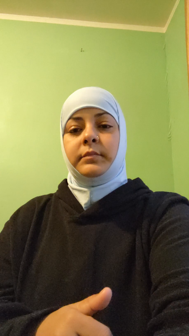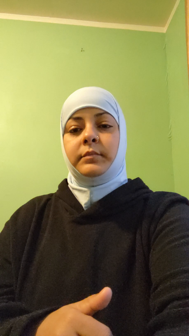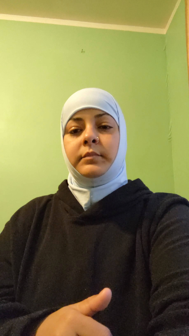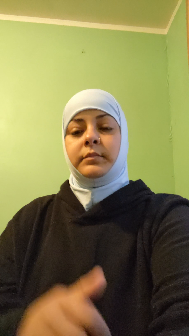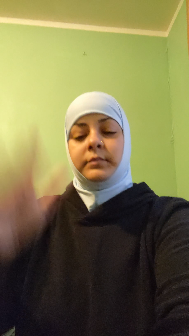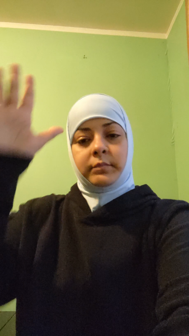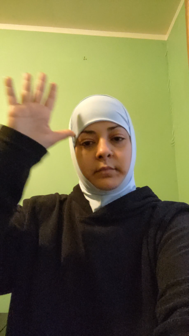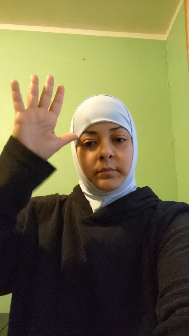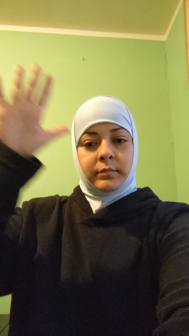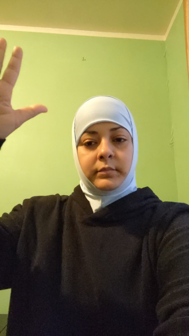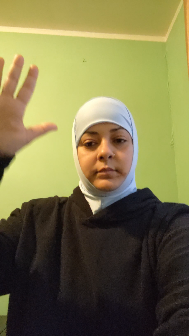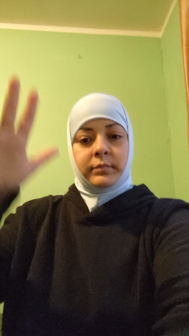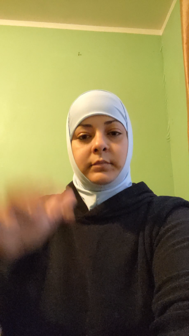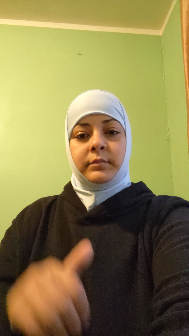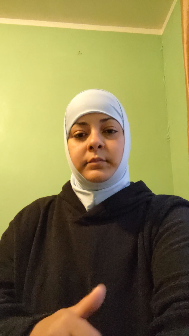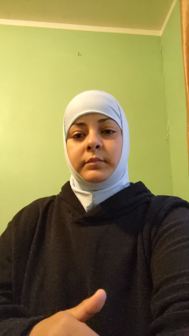moose